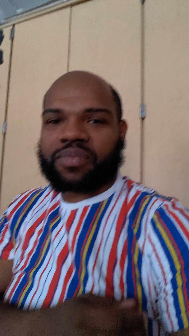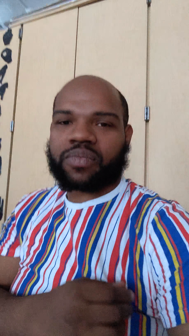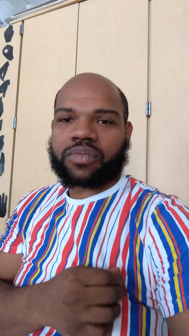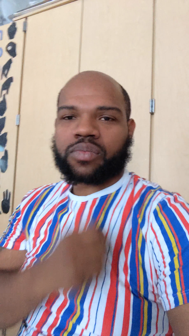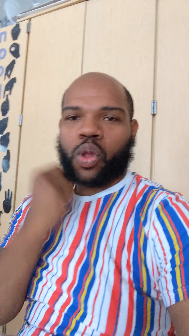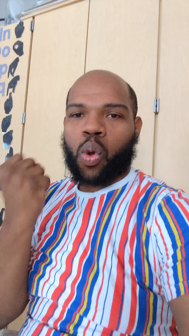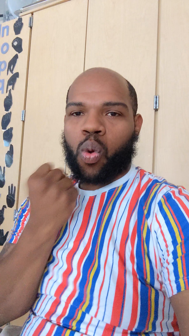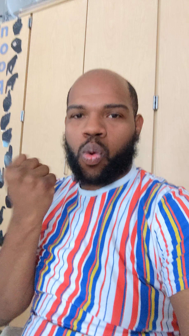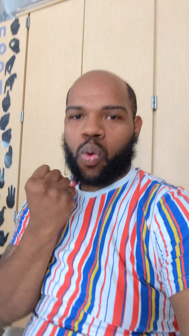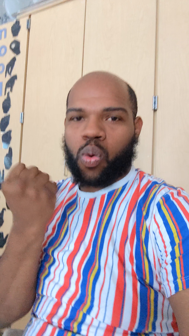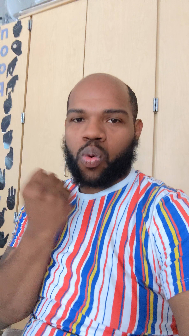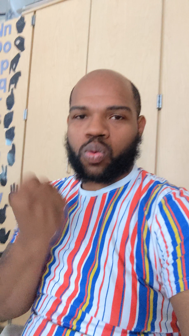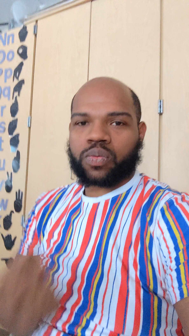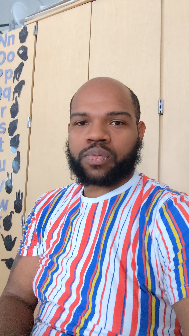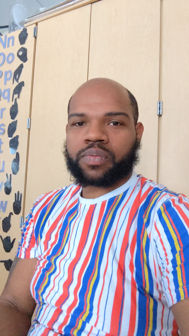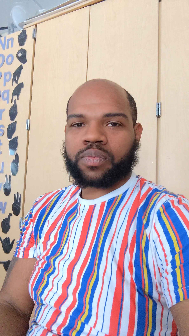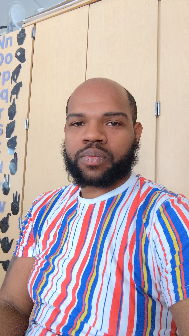hold